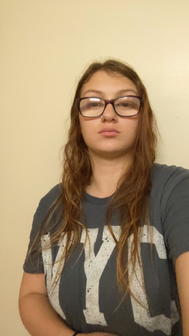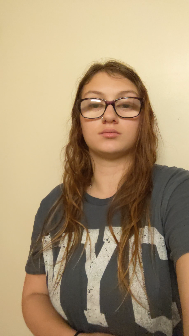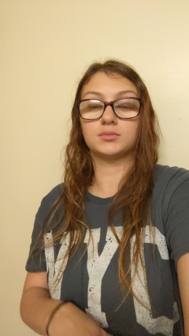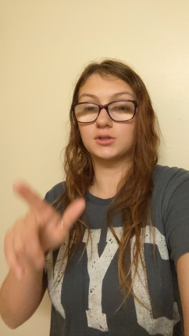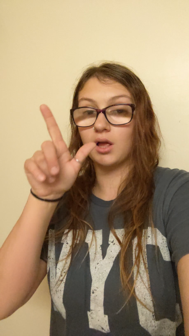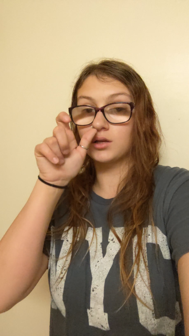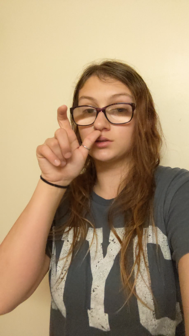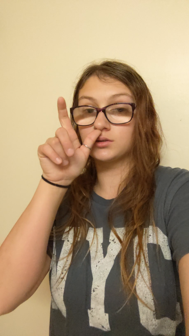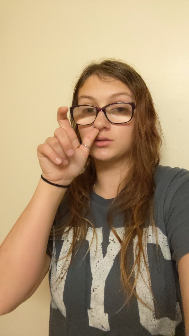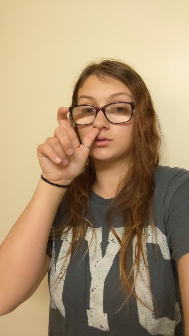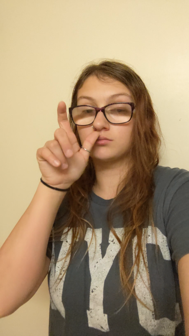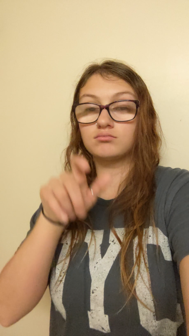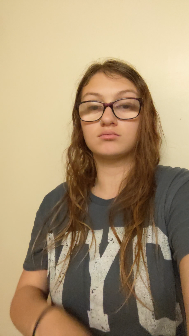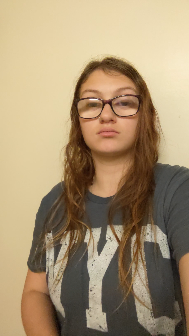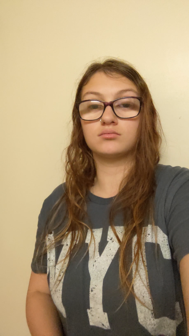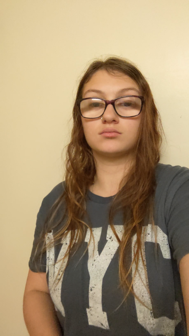ant